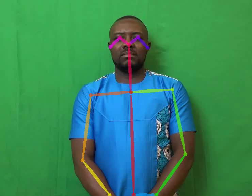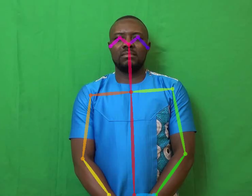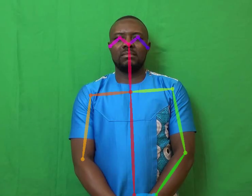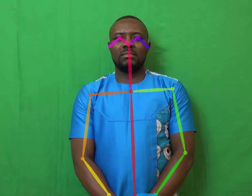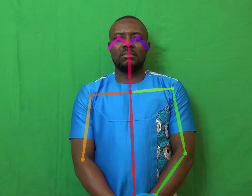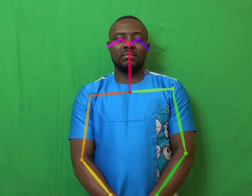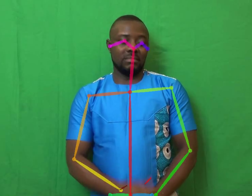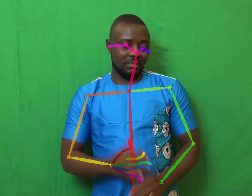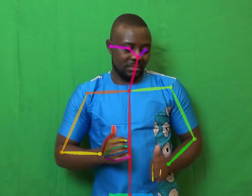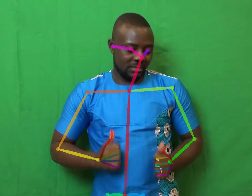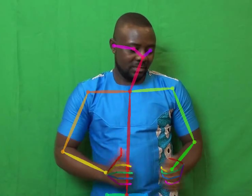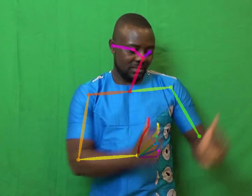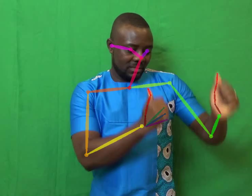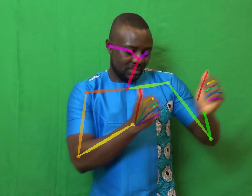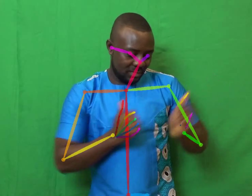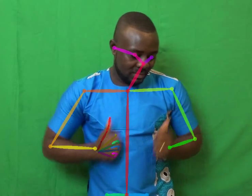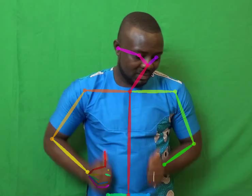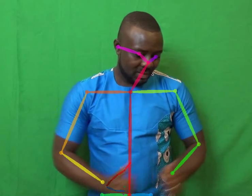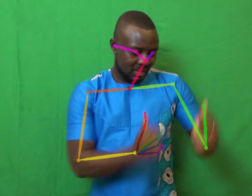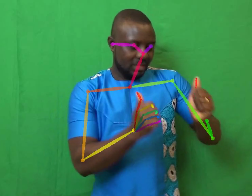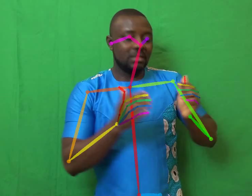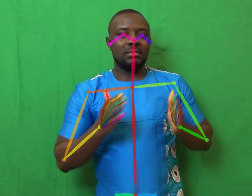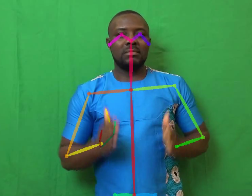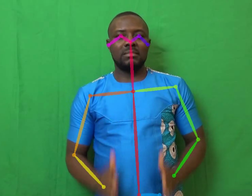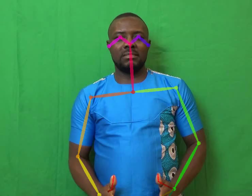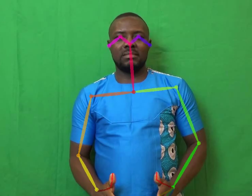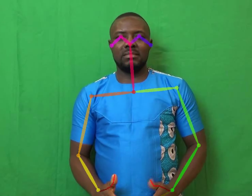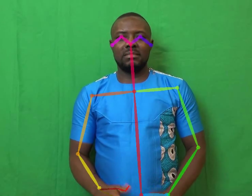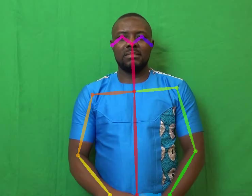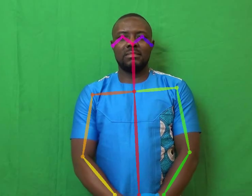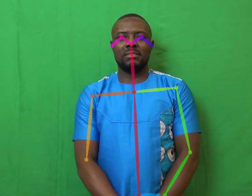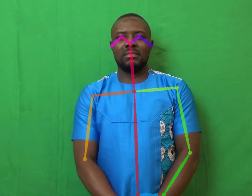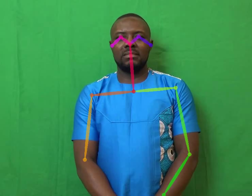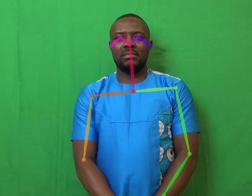carpenter